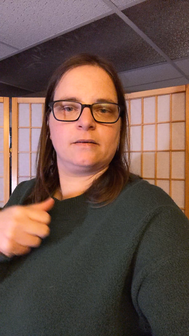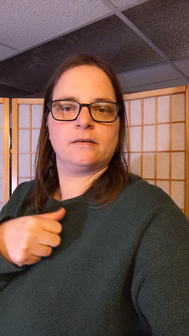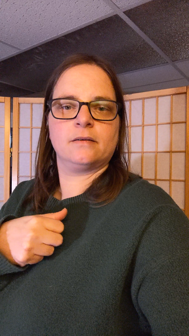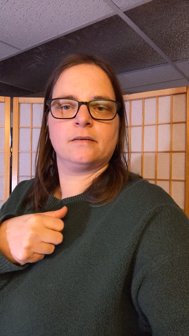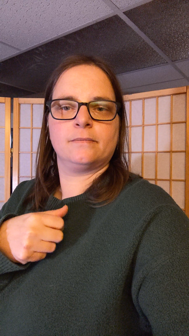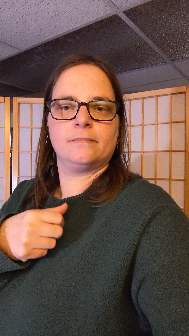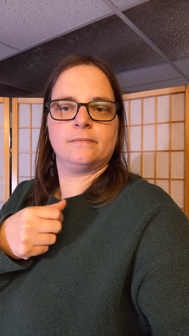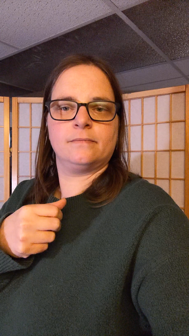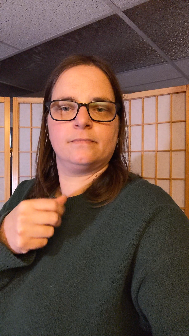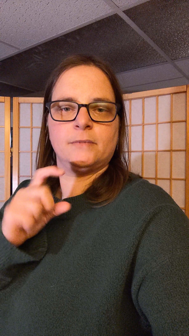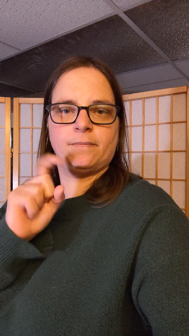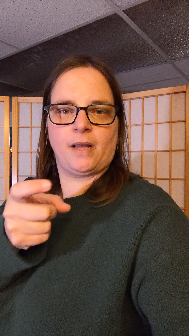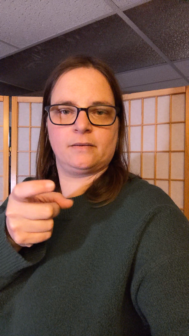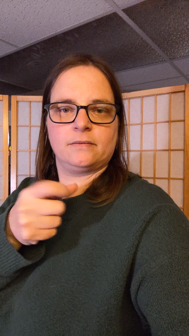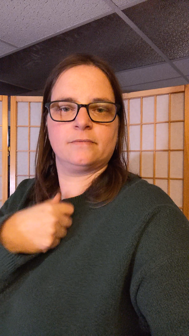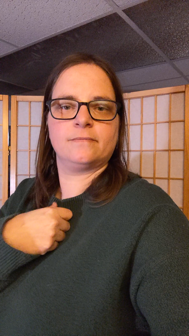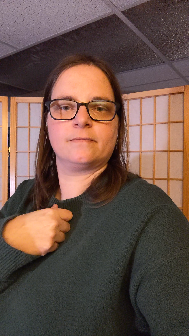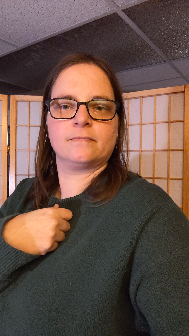present